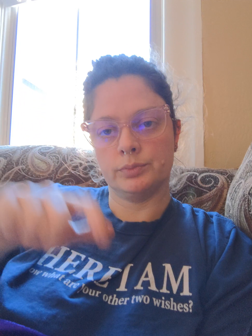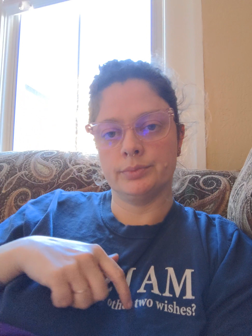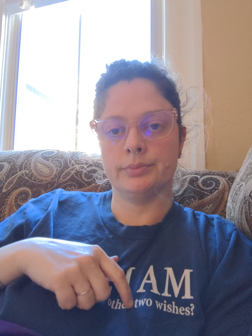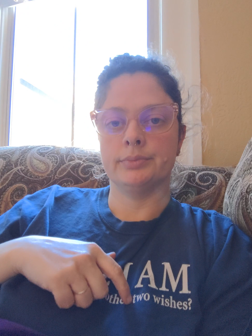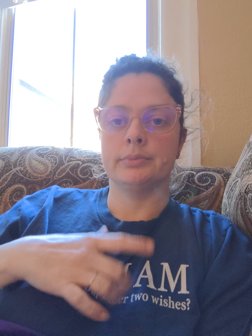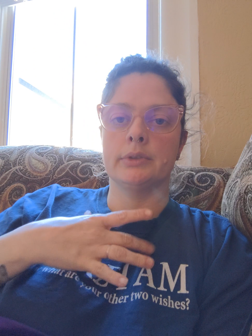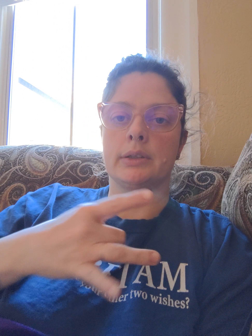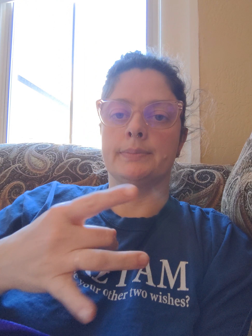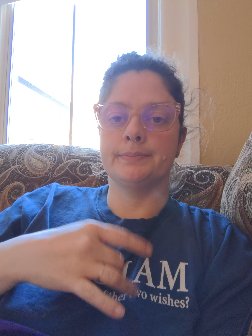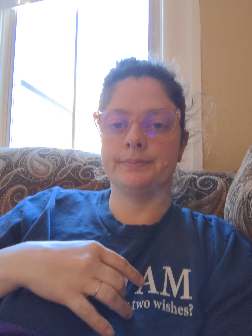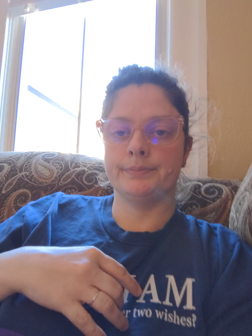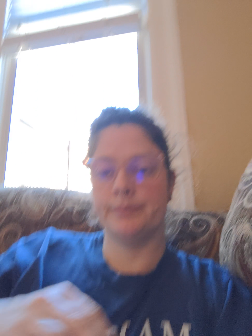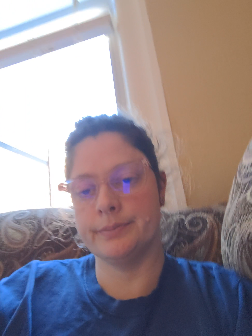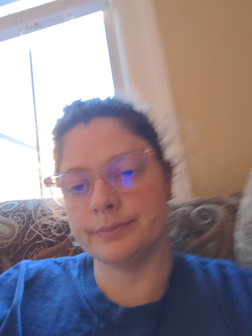like